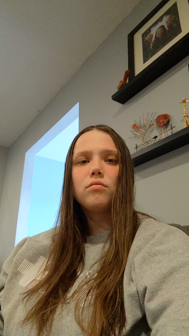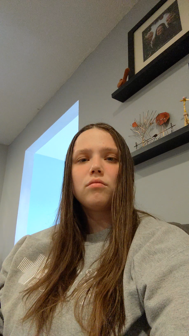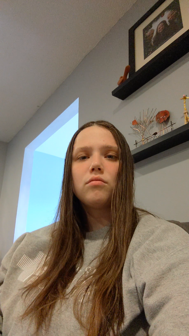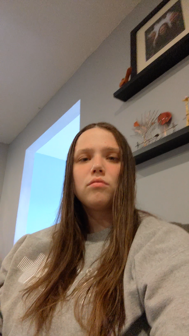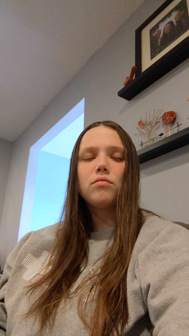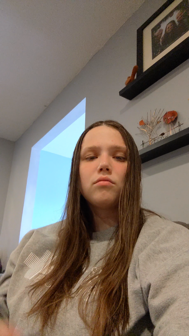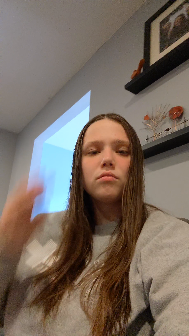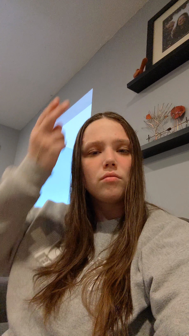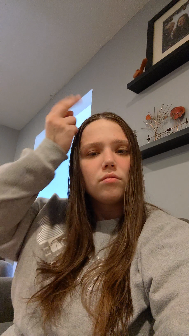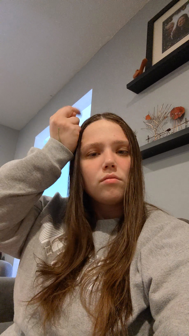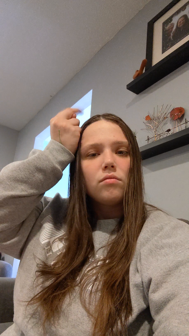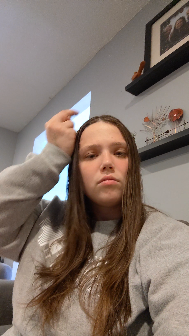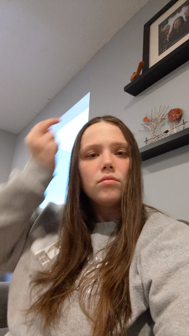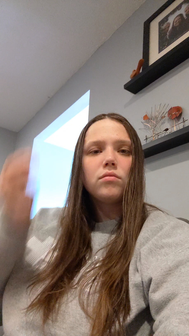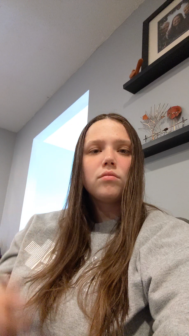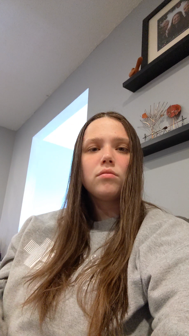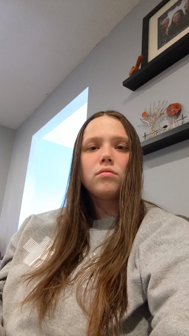bunny